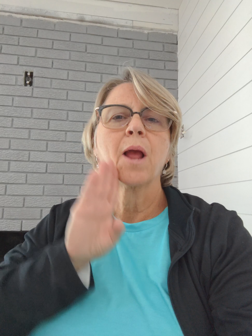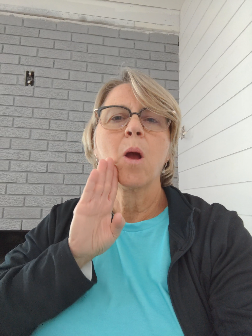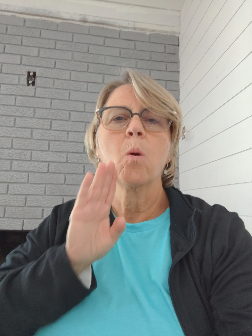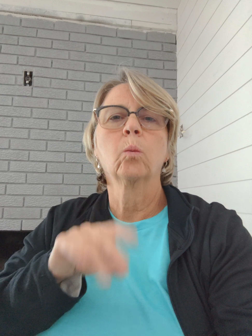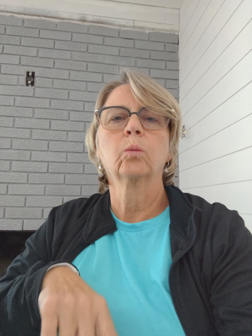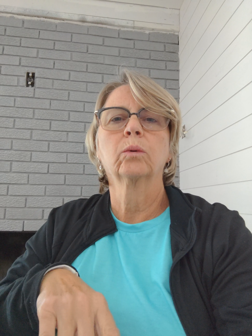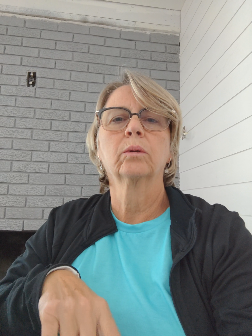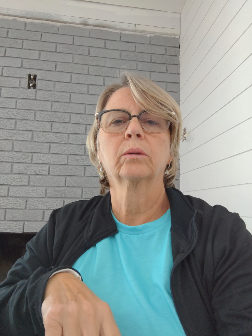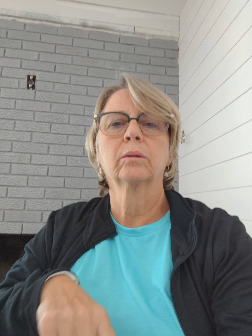brown